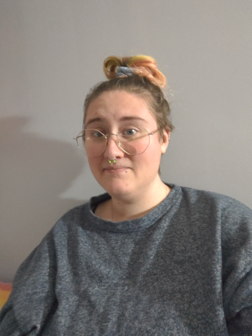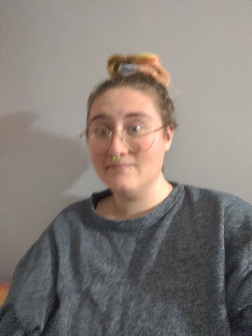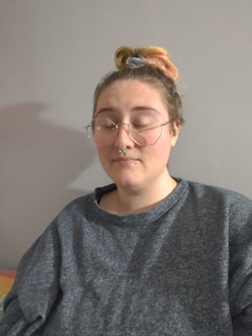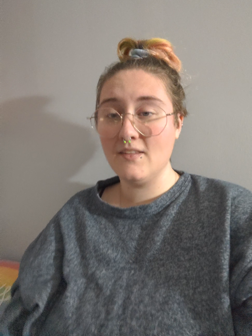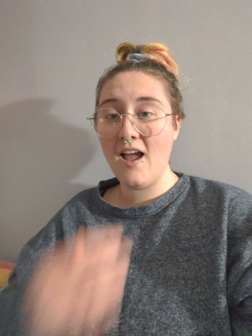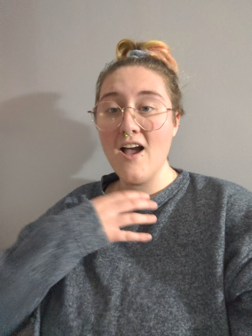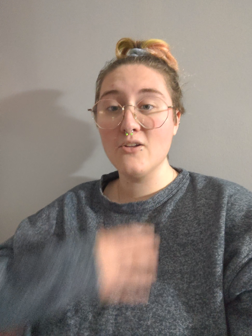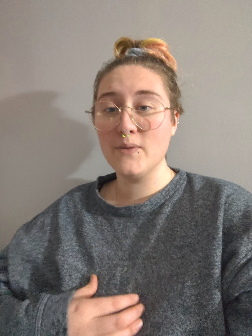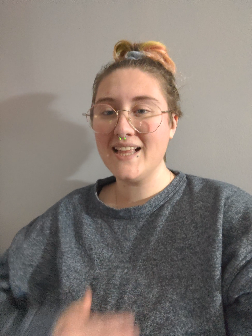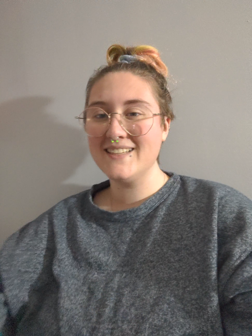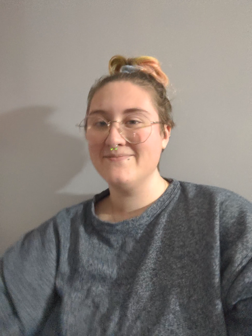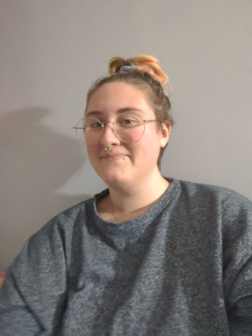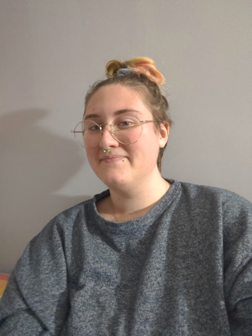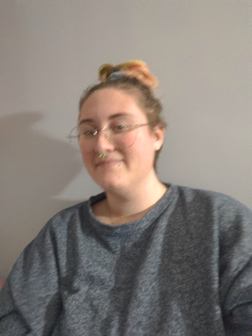hungry